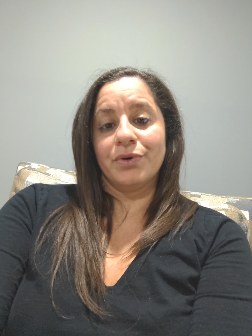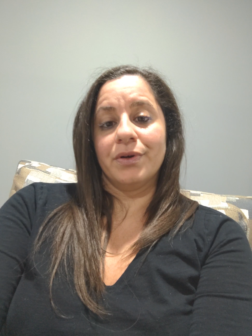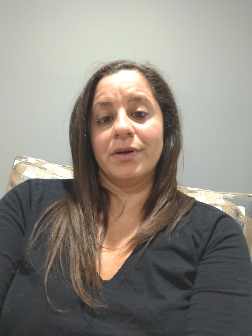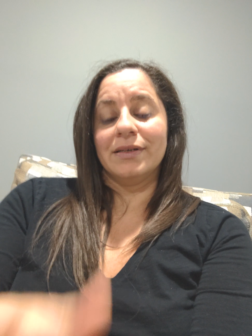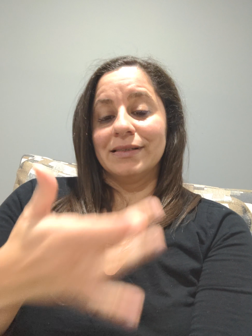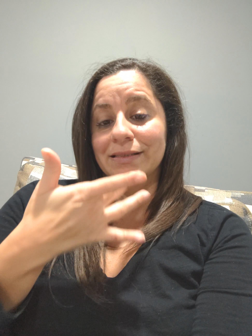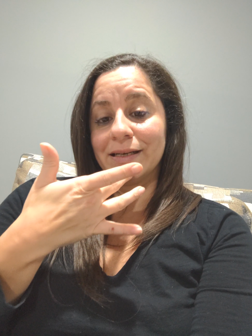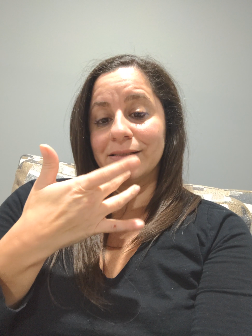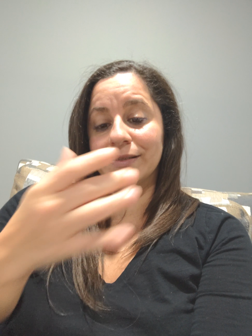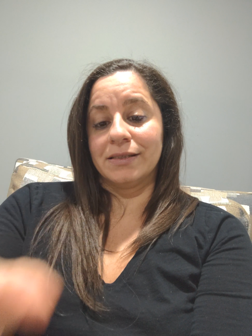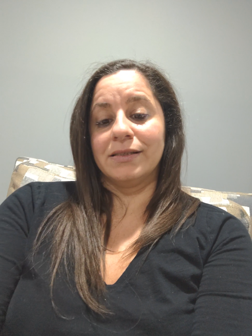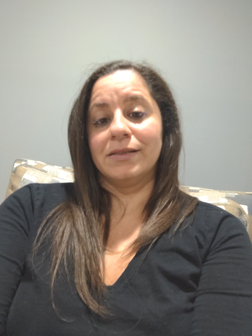taste